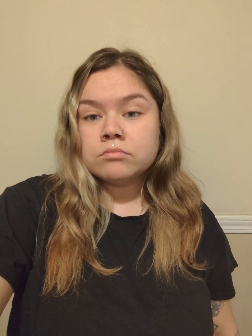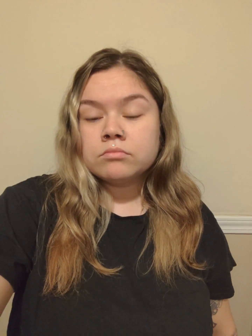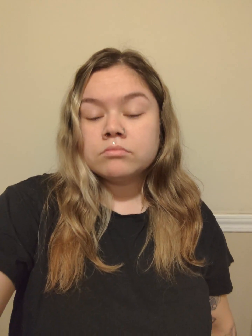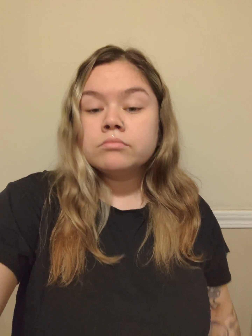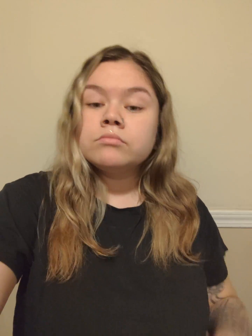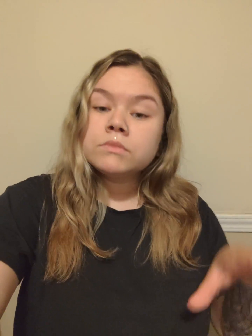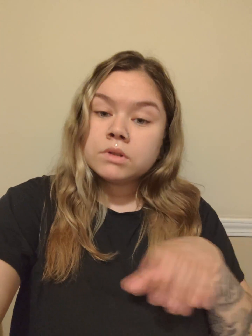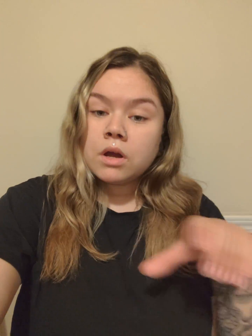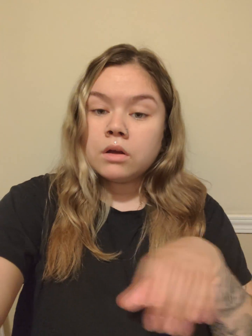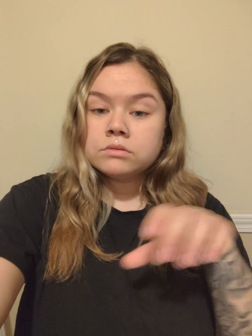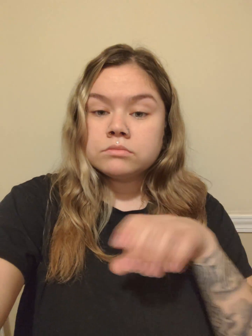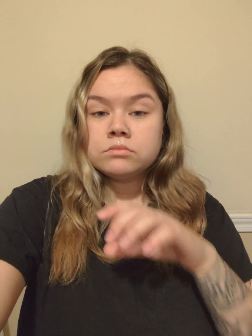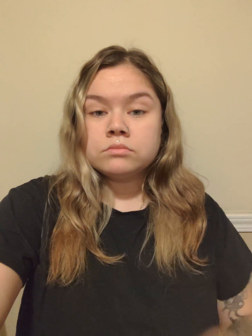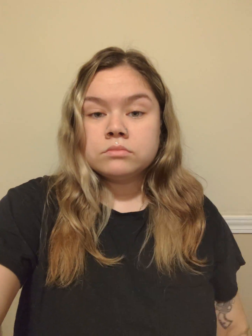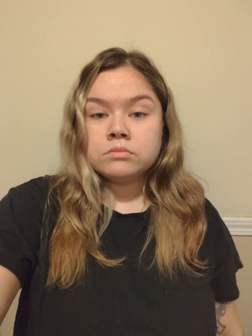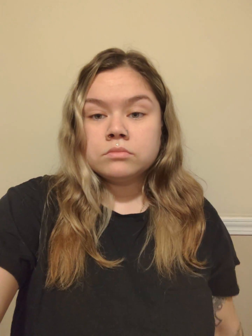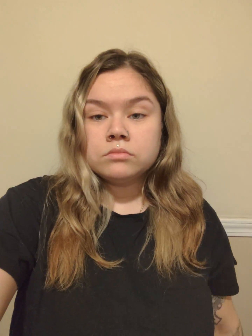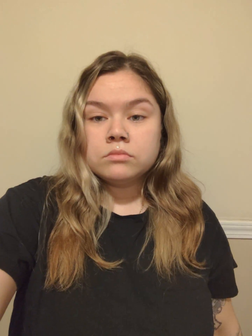does